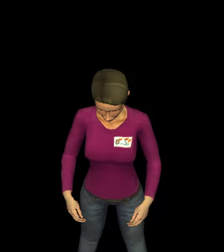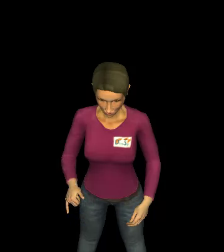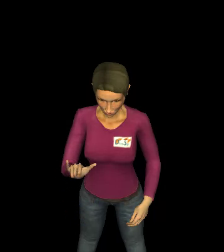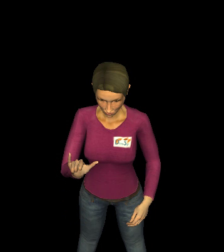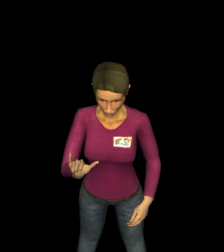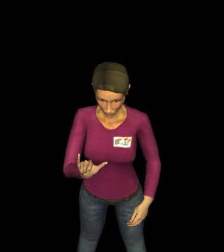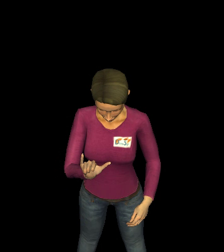من